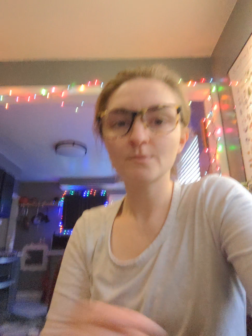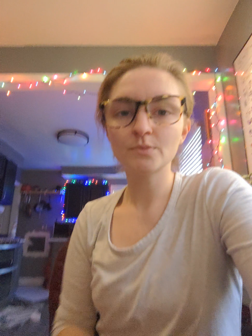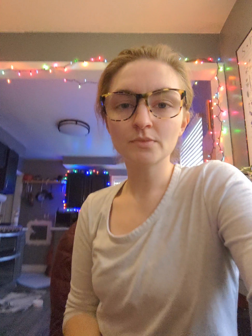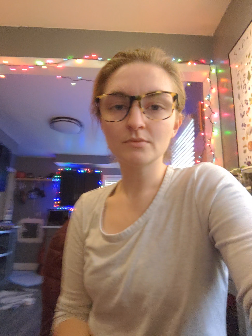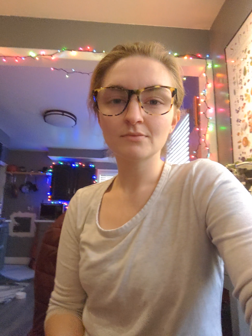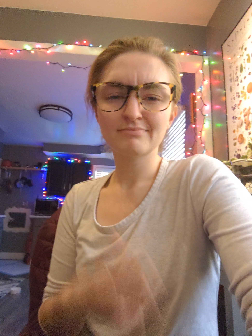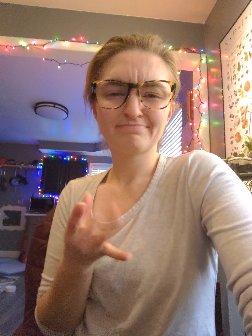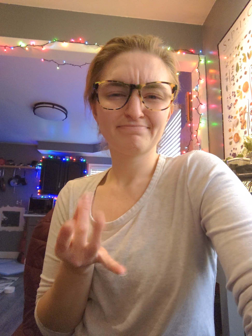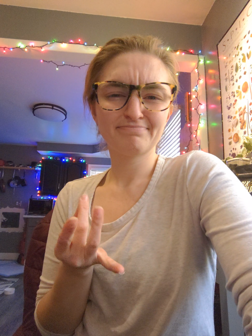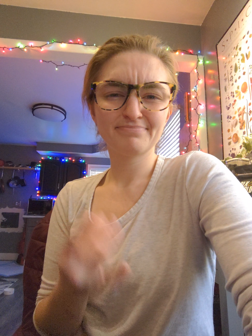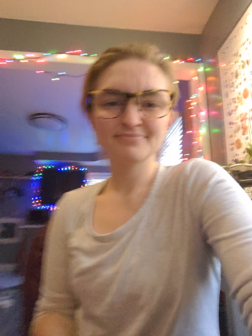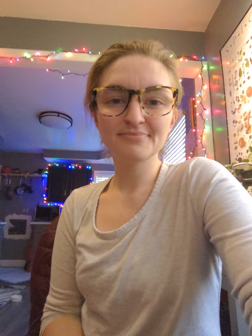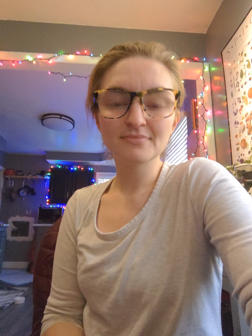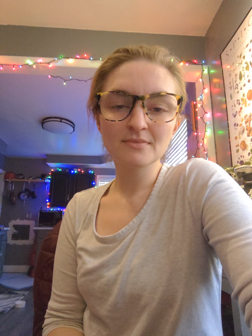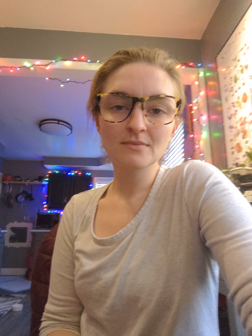sticky